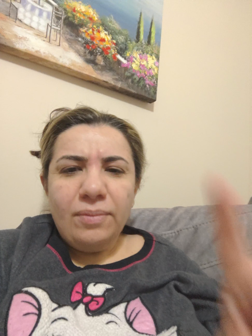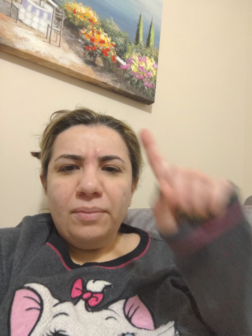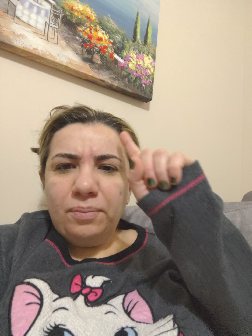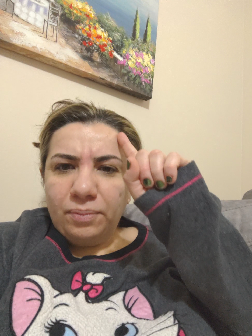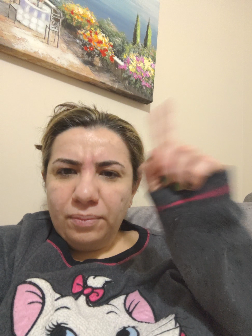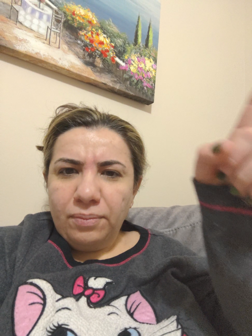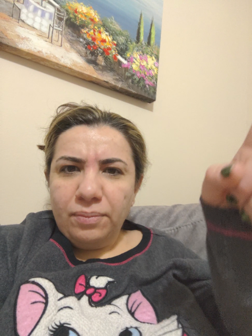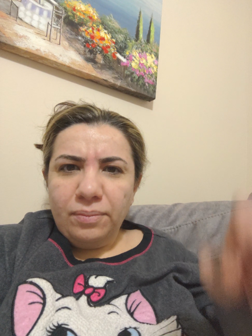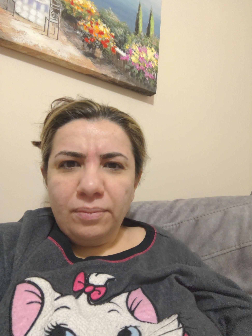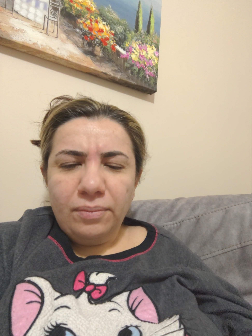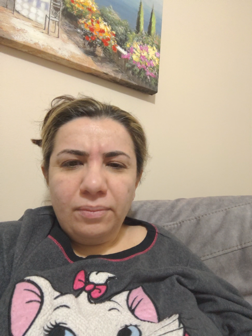penny